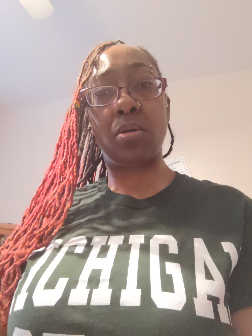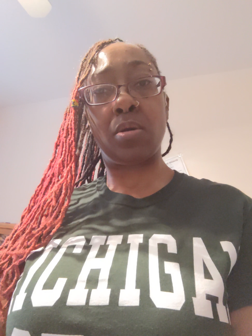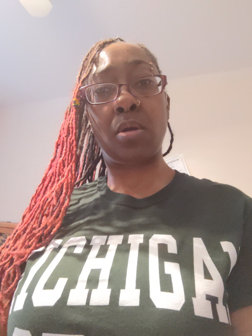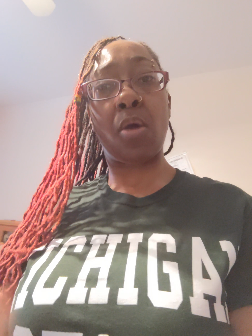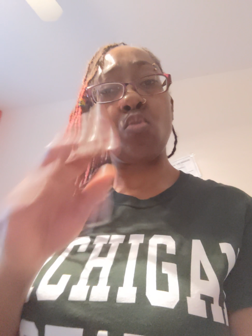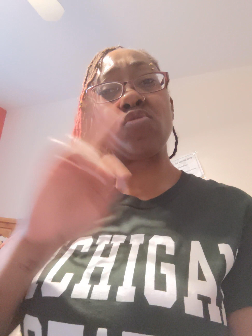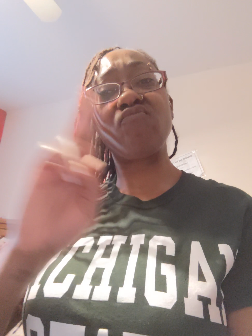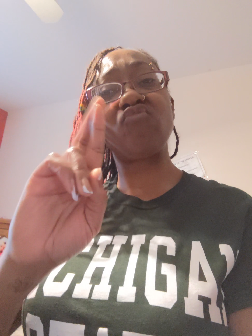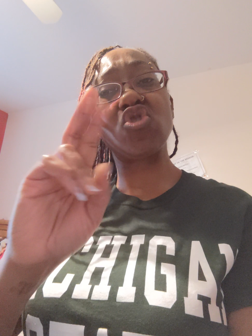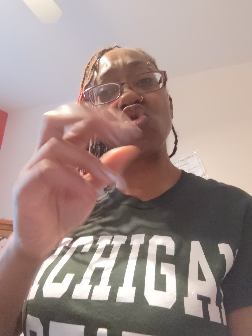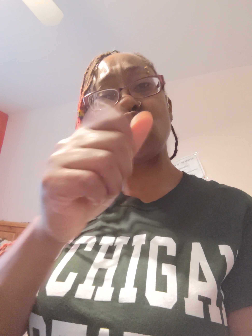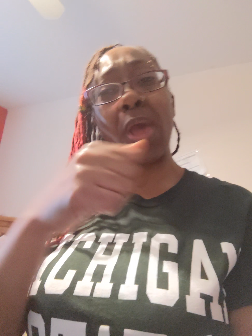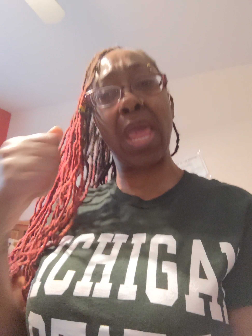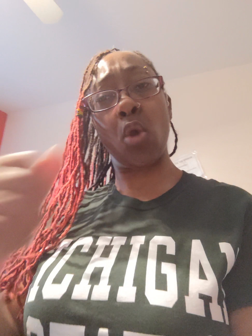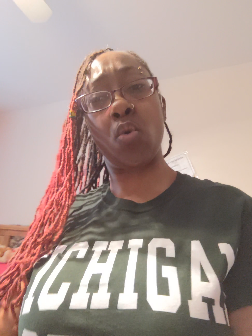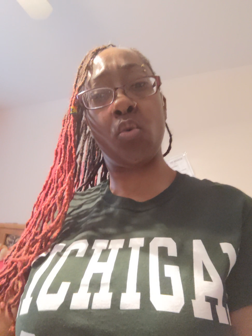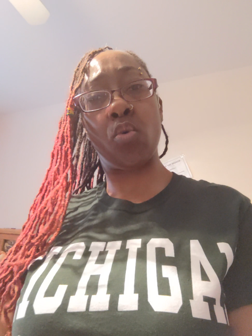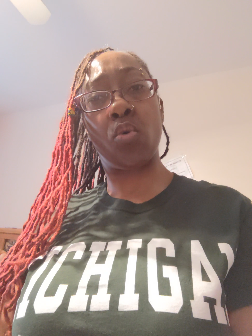refrigerator